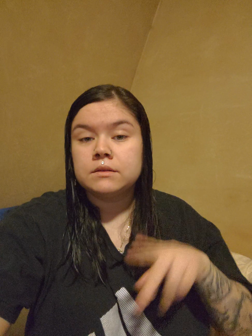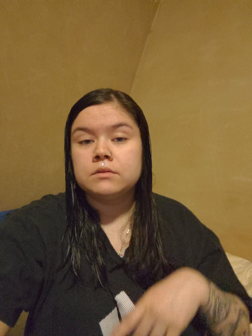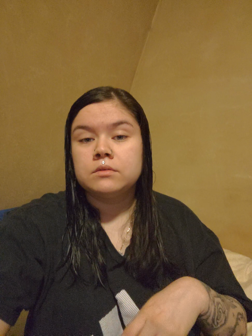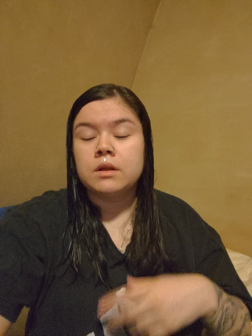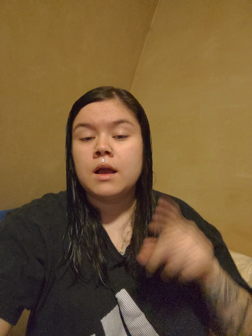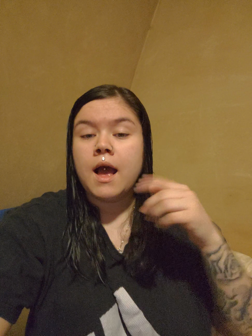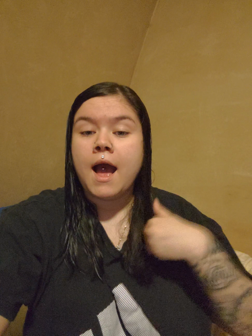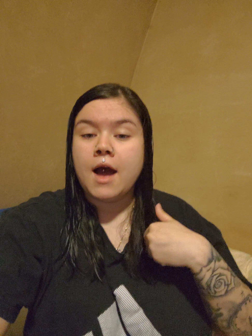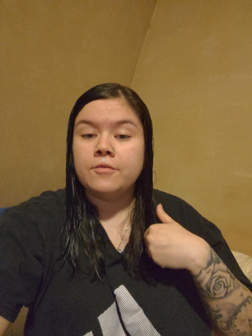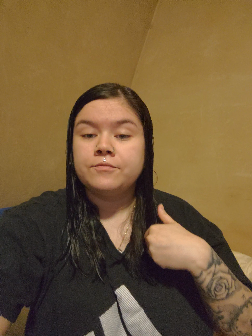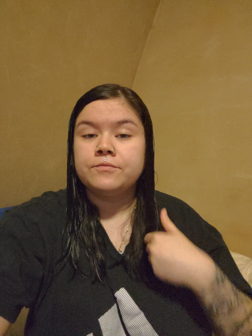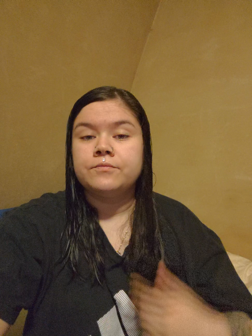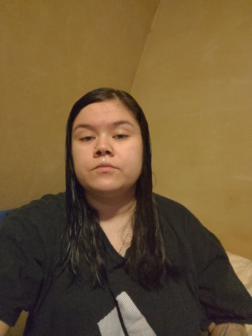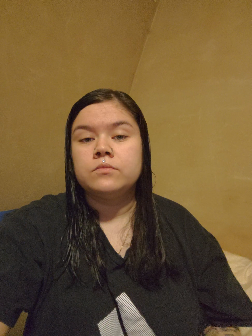have